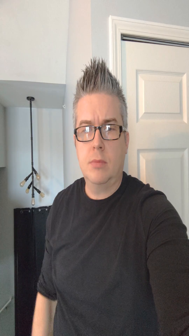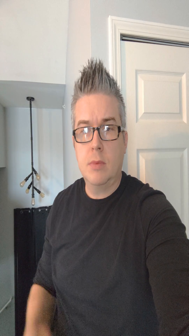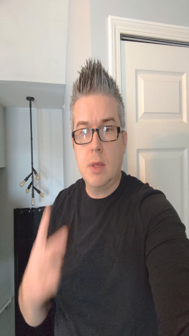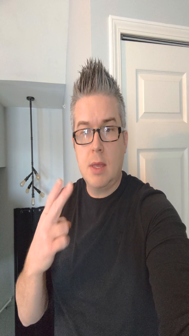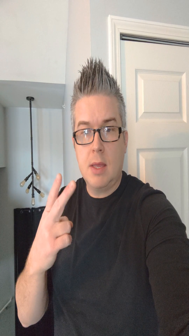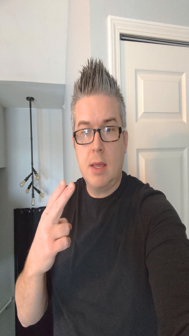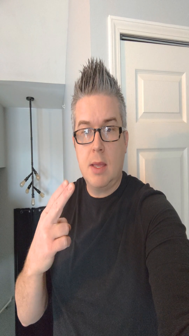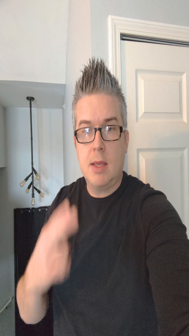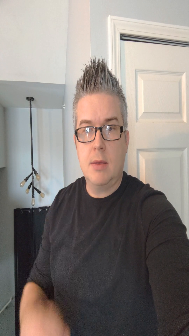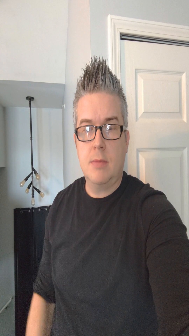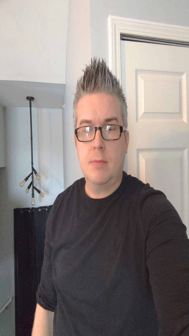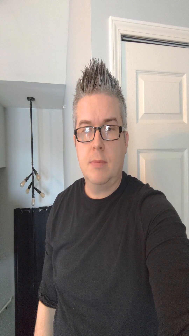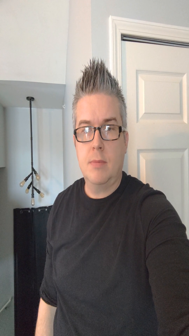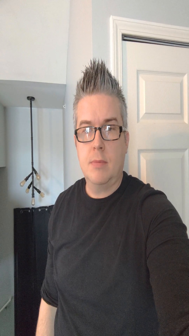scissors